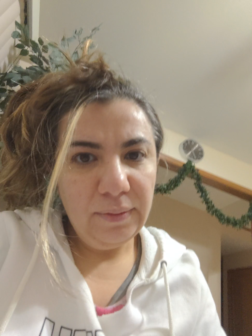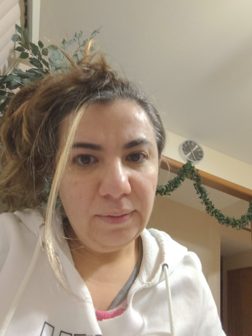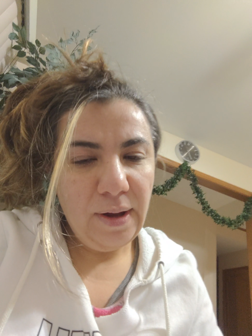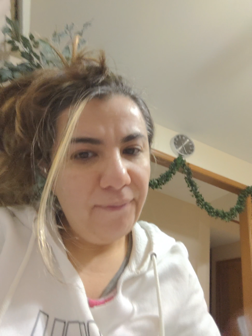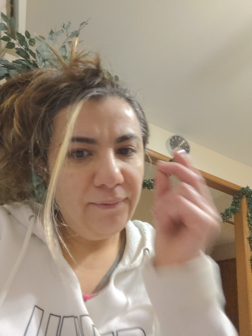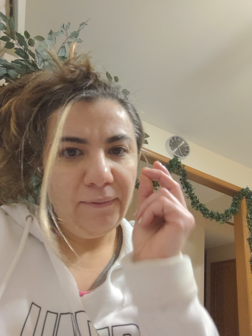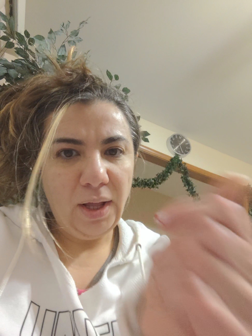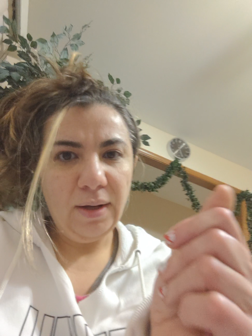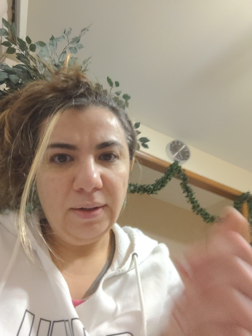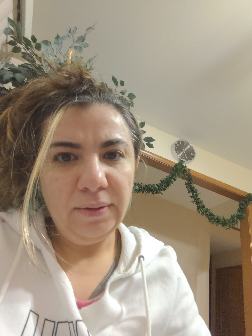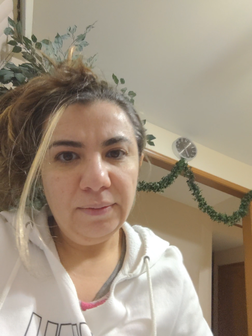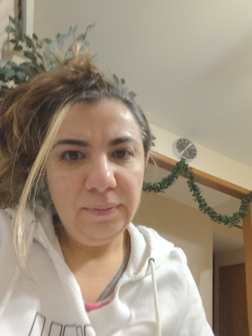fast